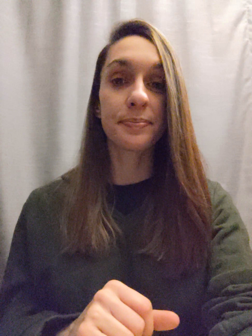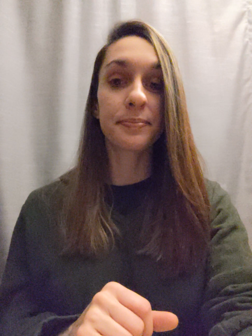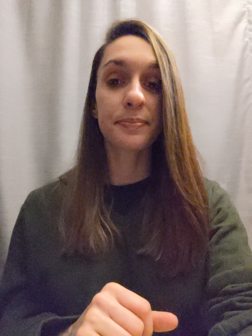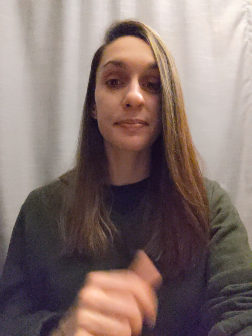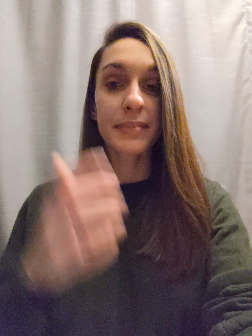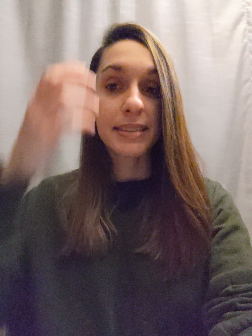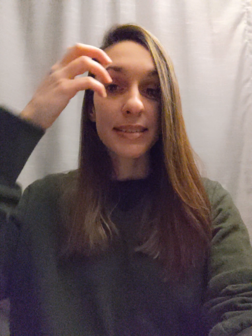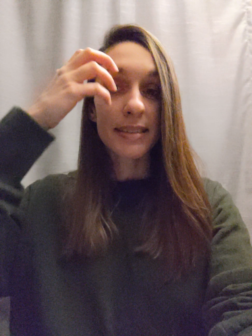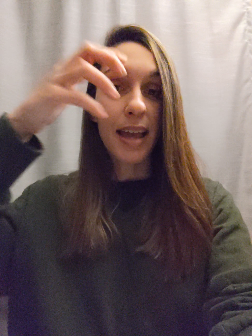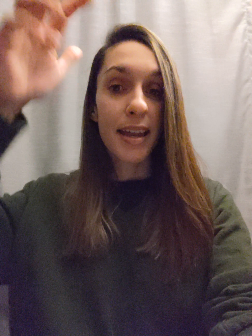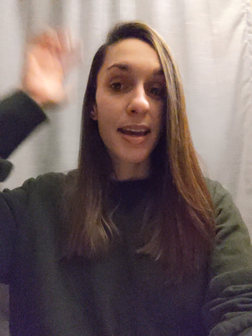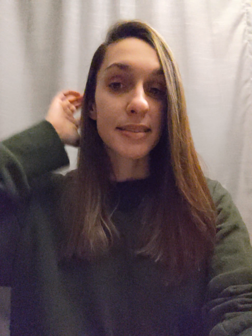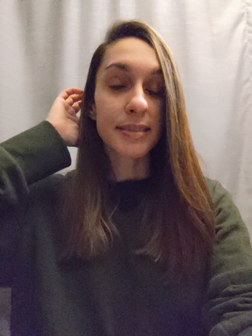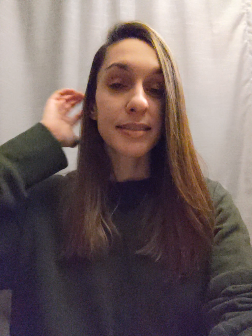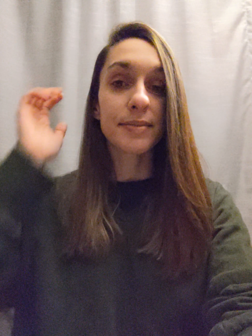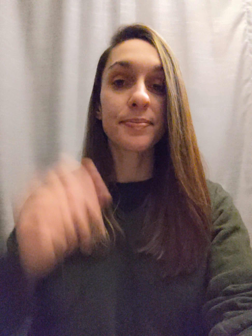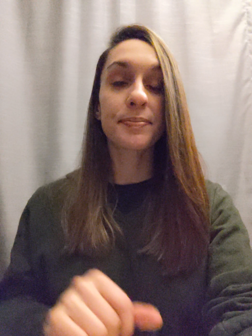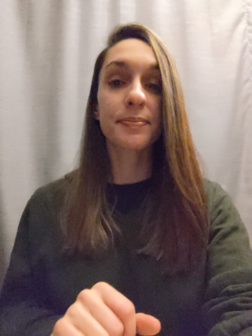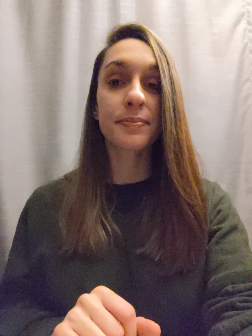lion